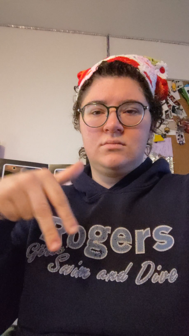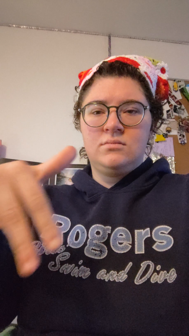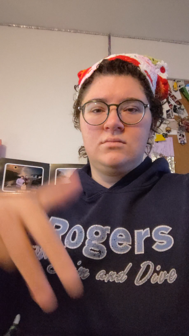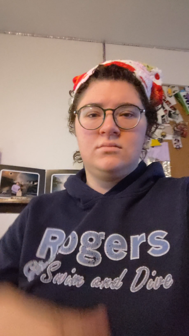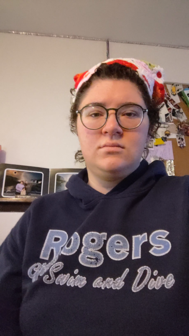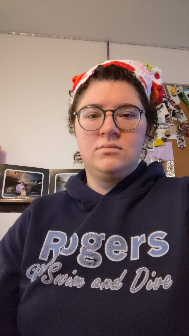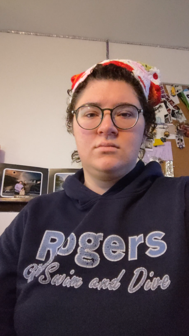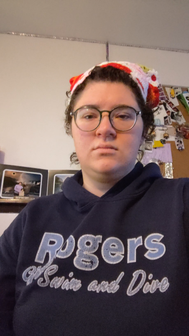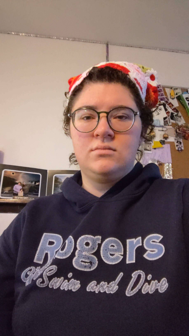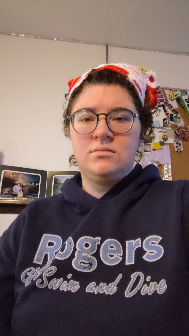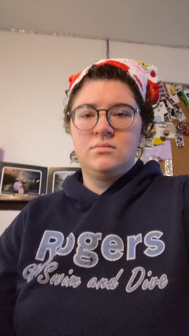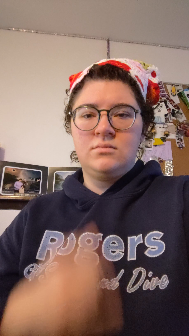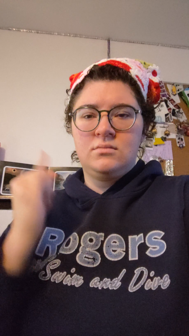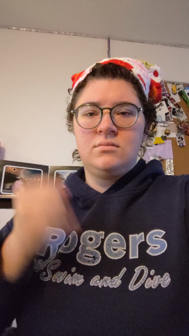last